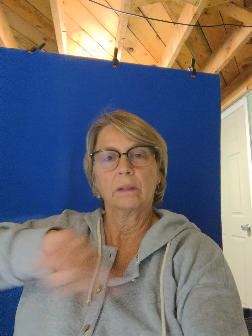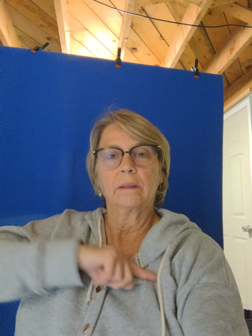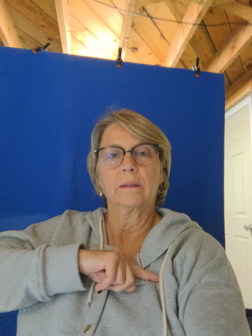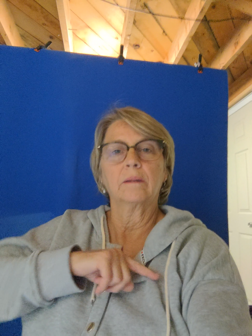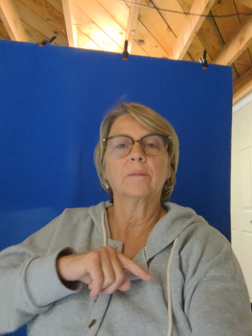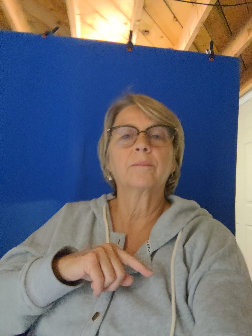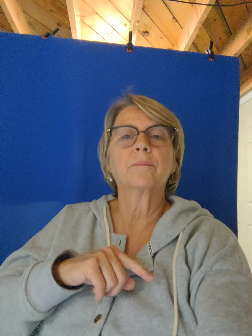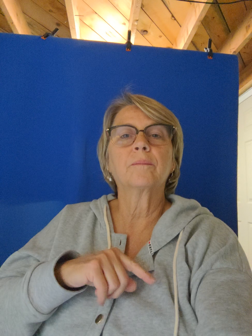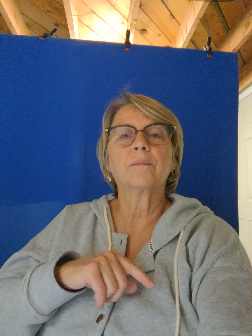we